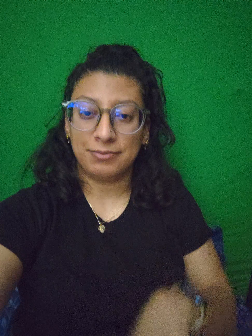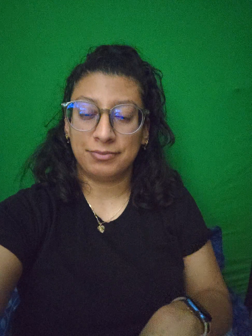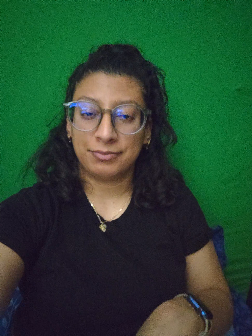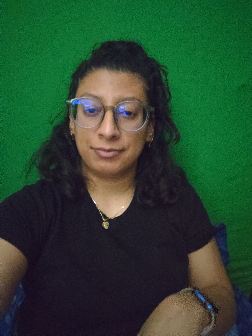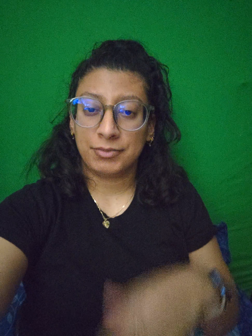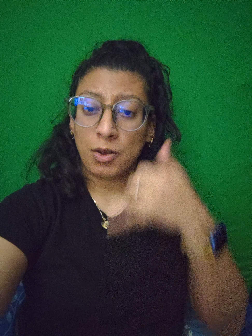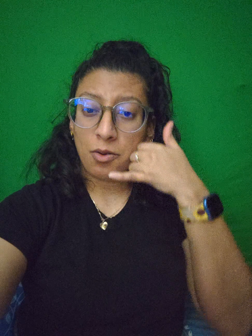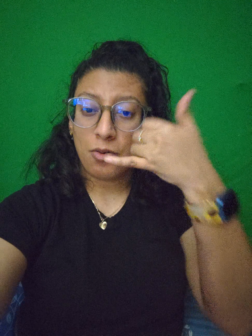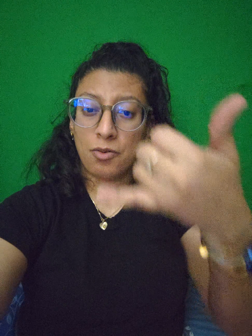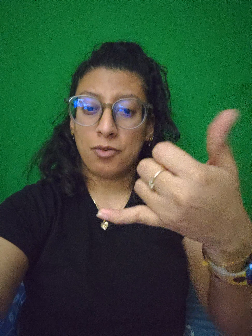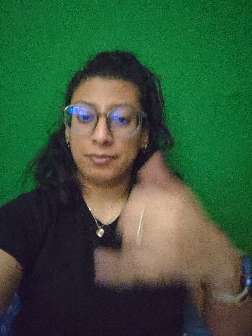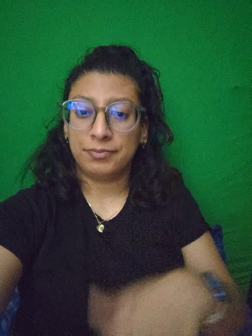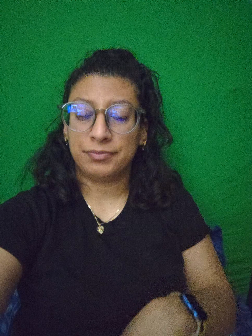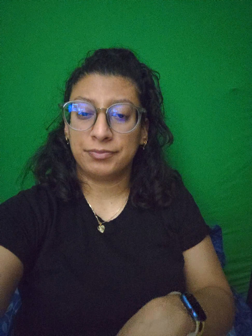call on the phone